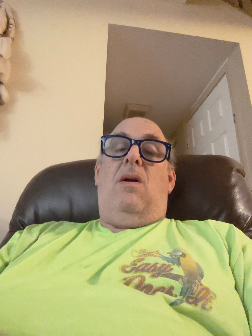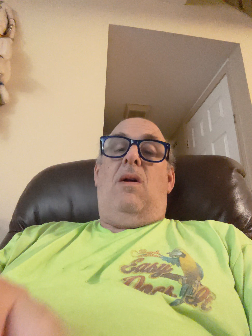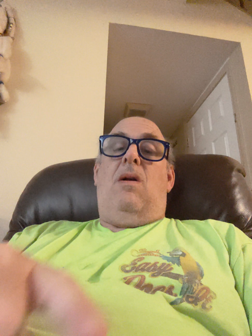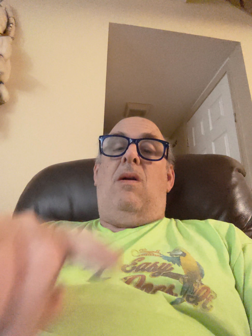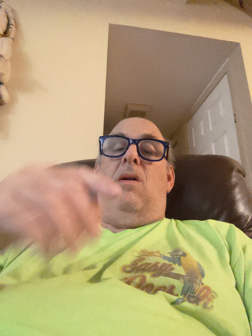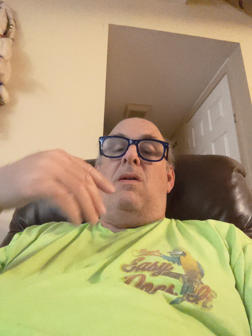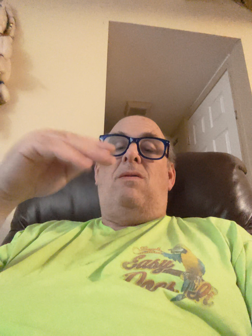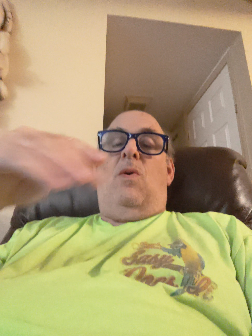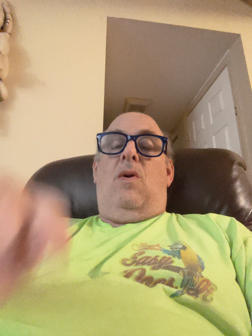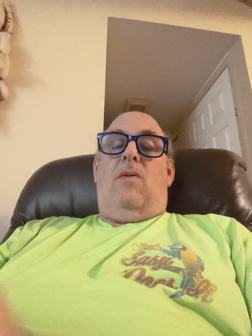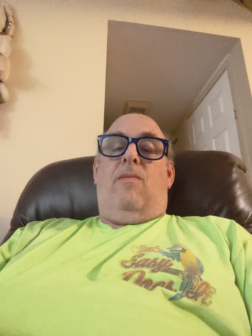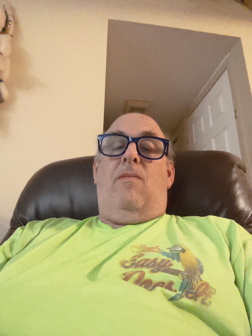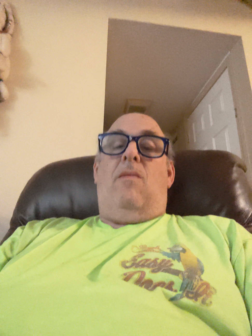store